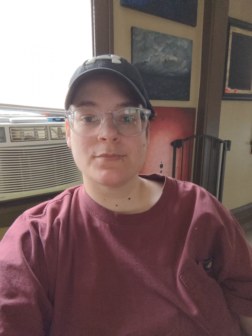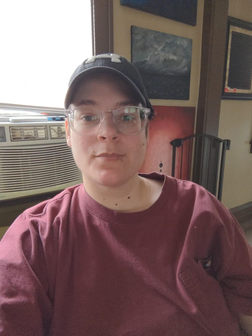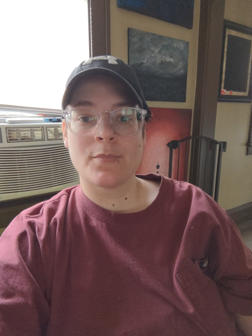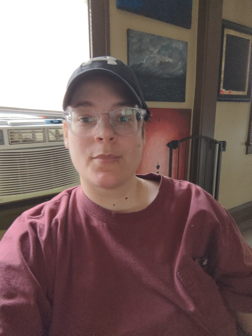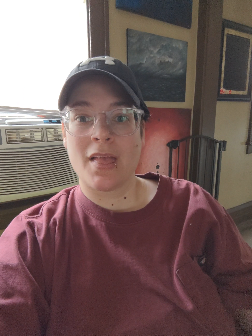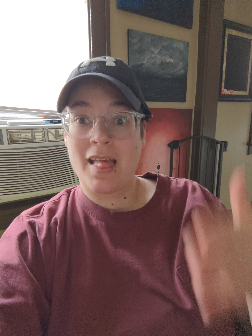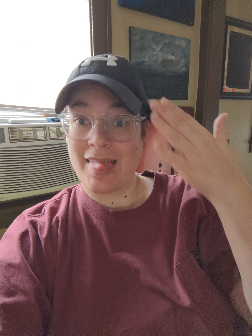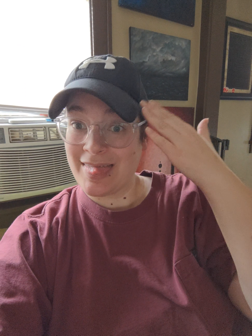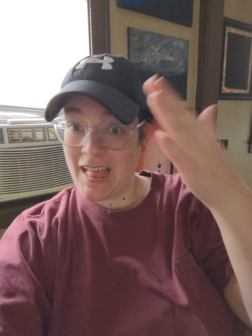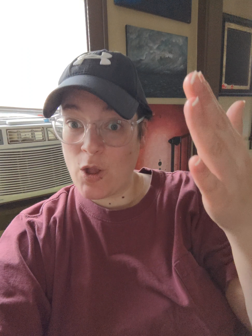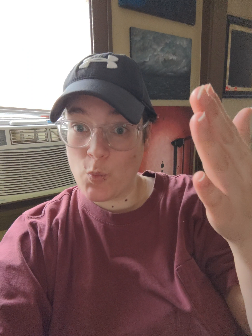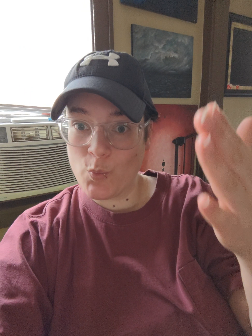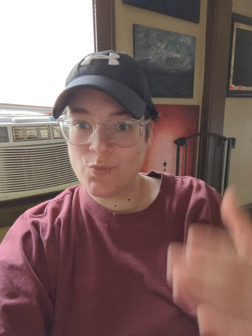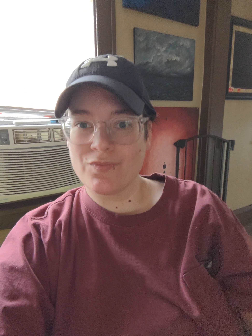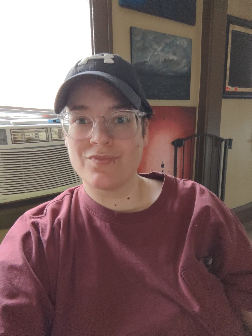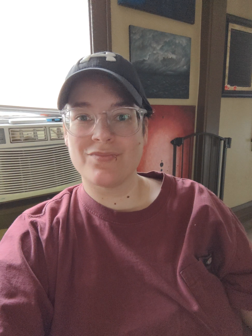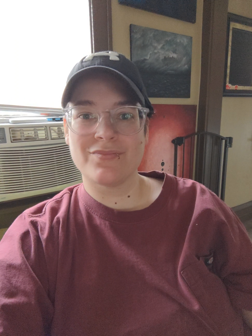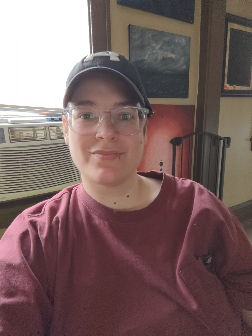hello